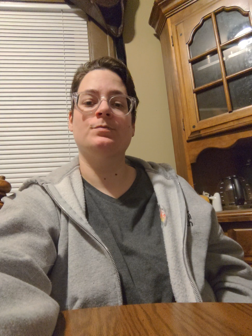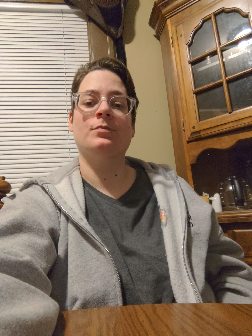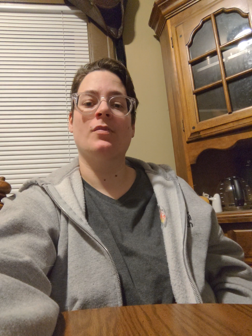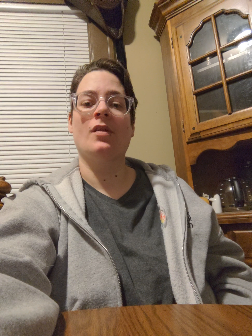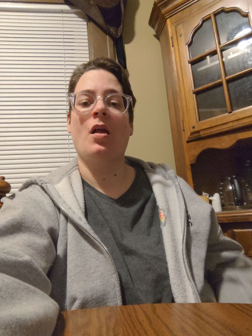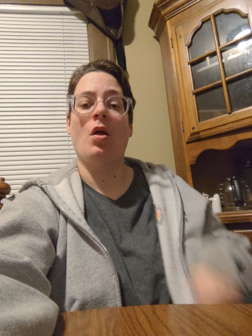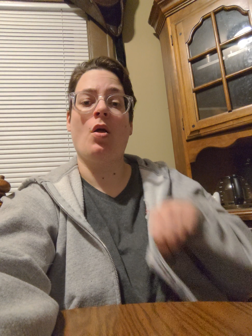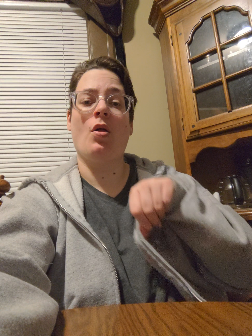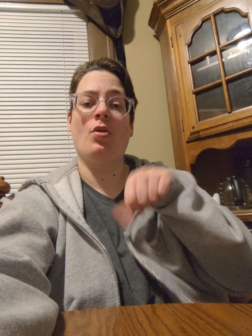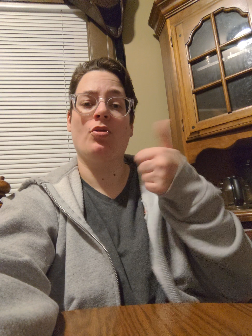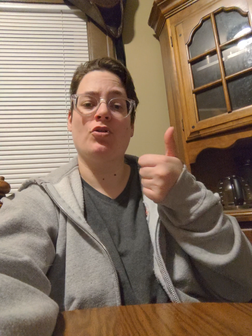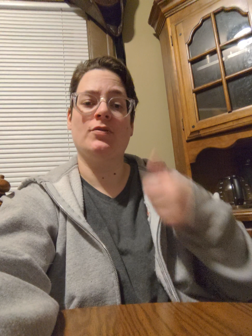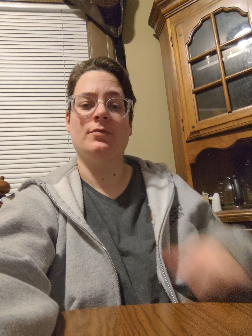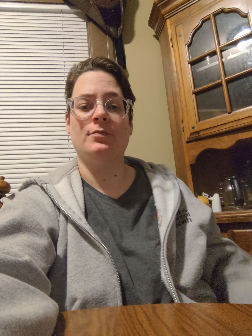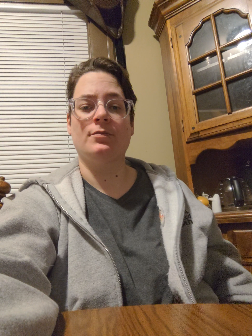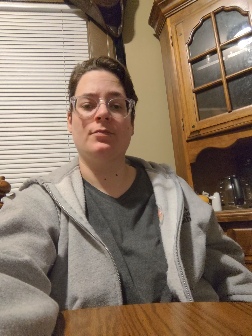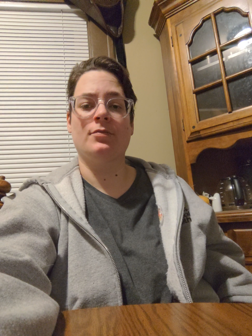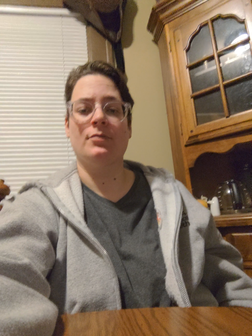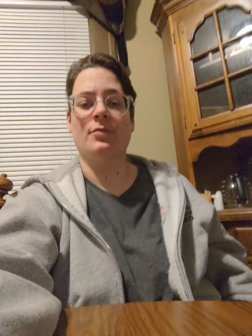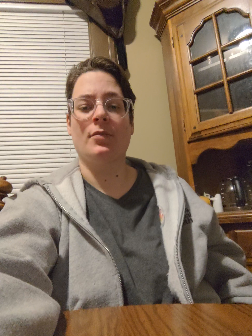another